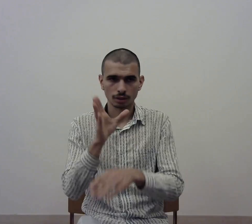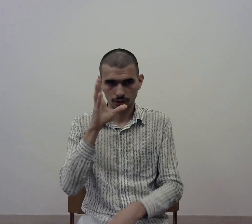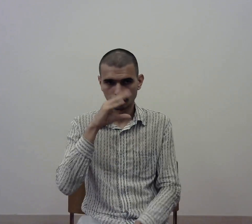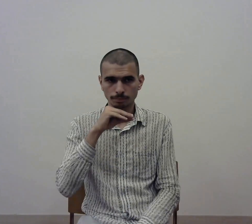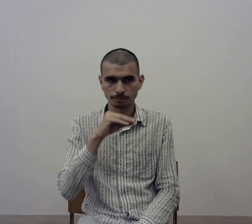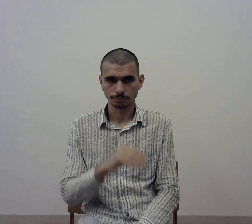bilər